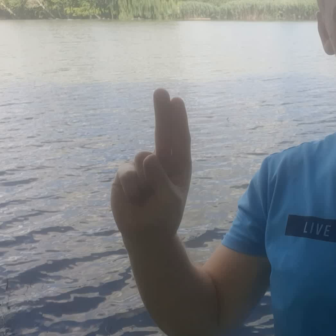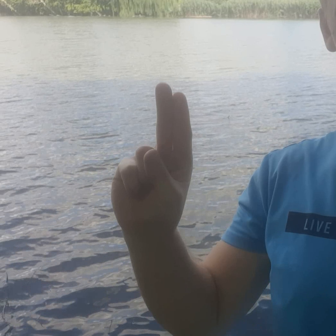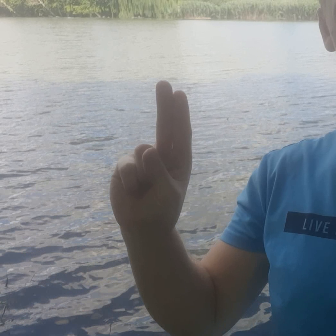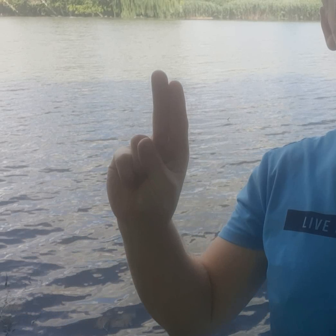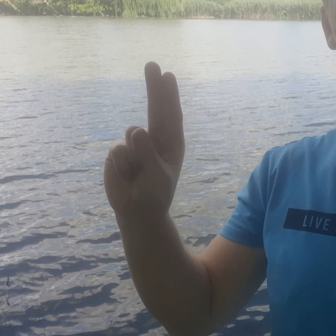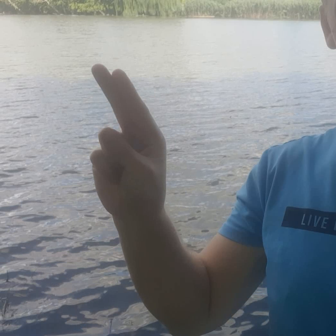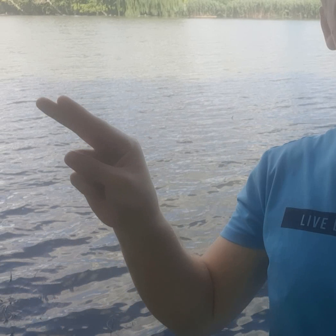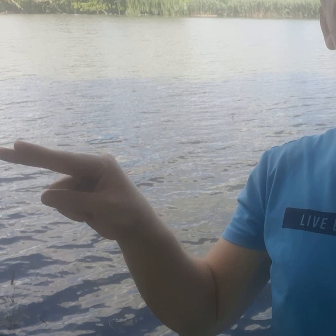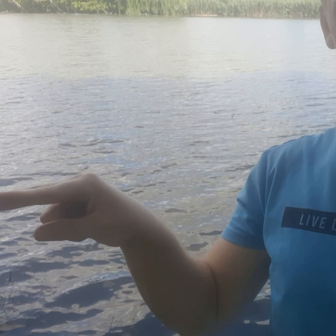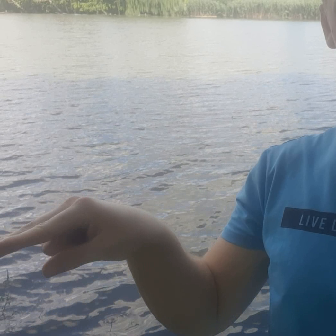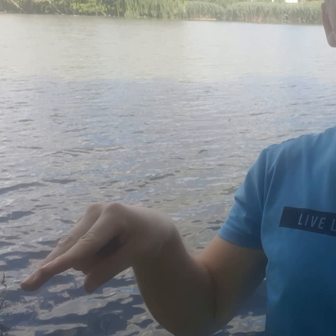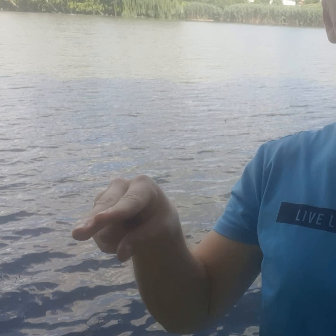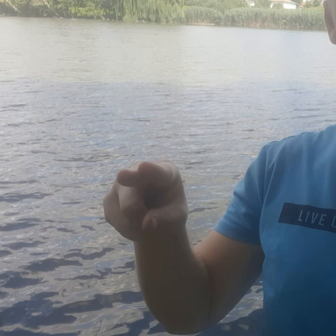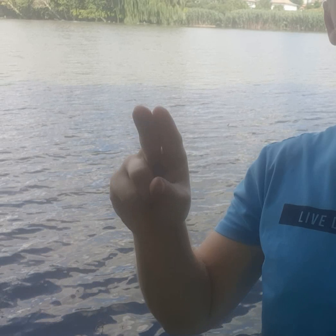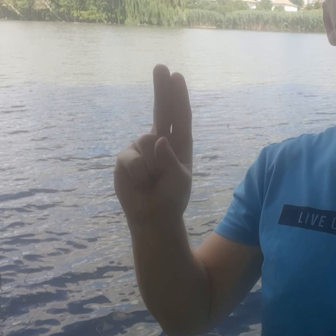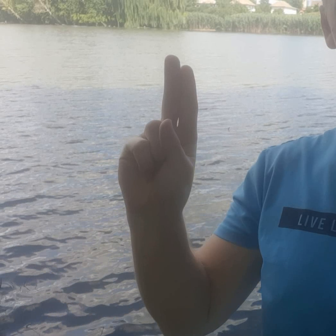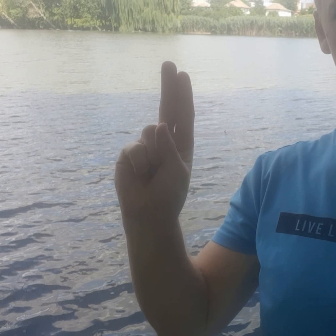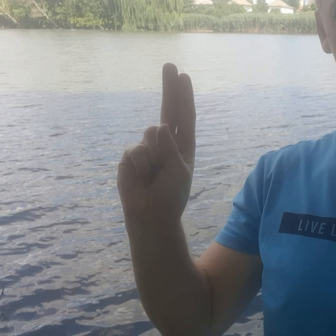Д